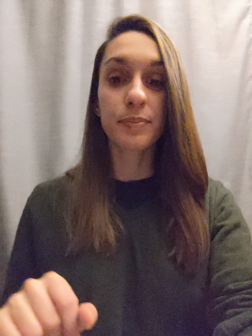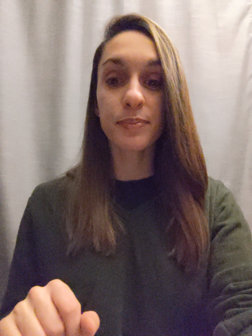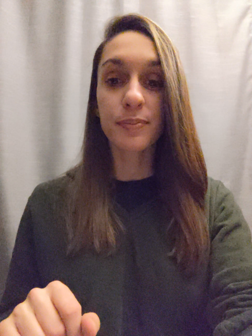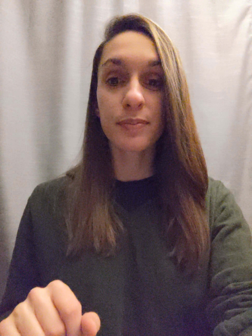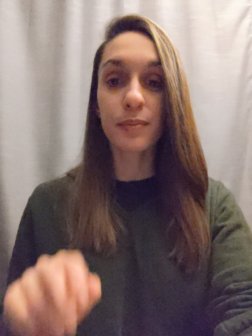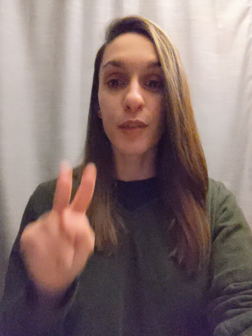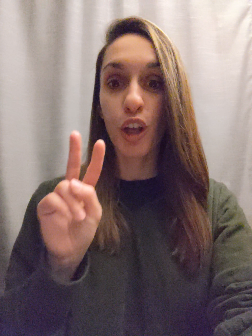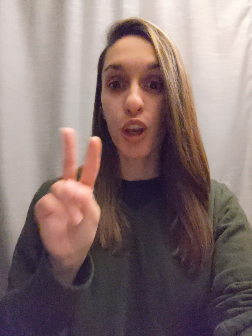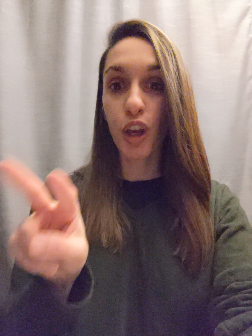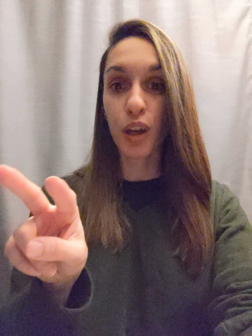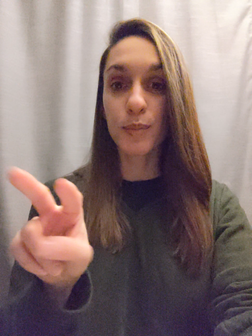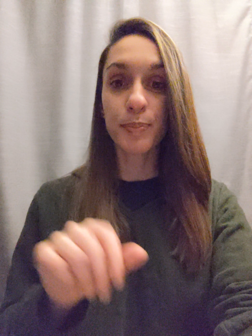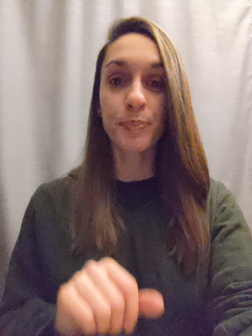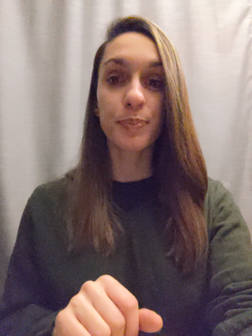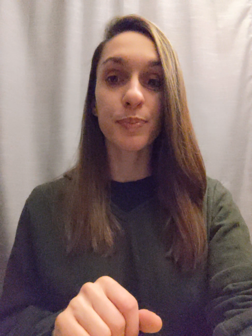look